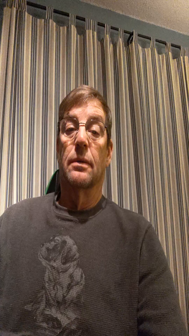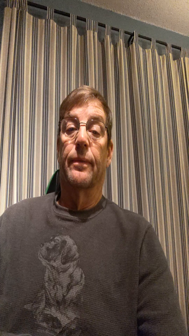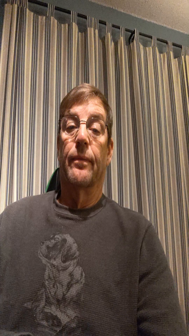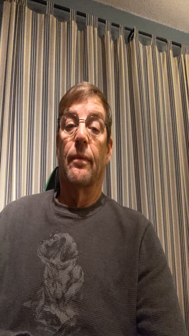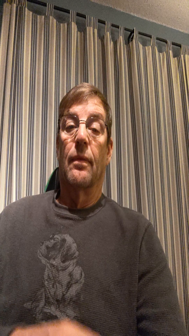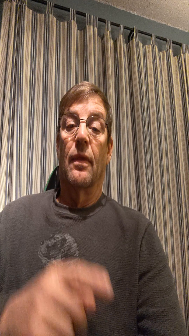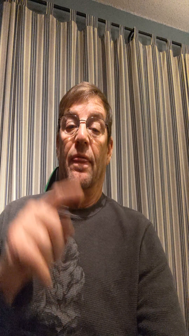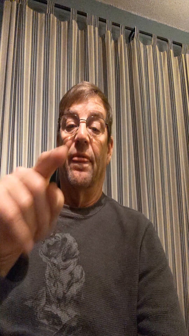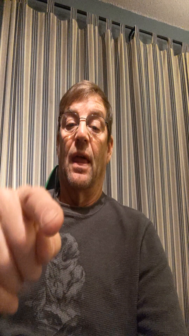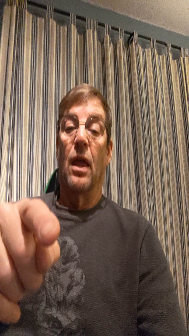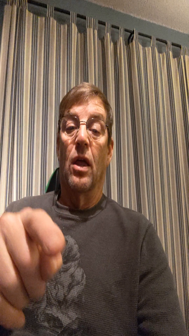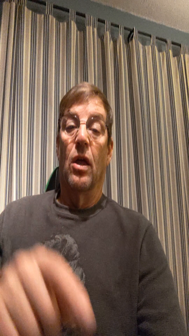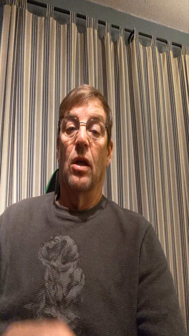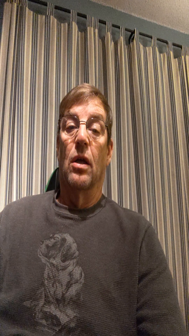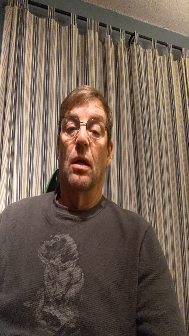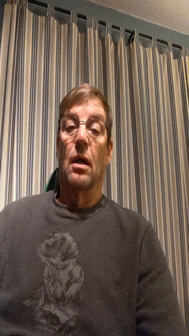there